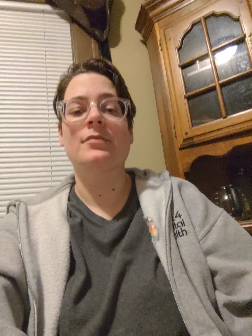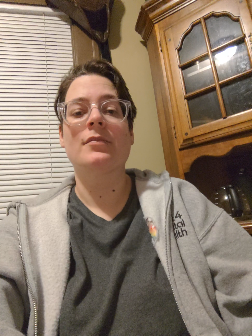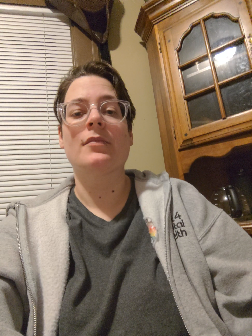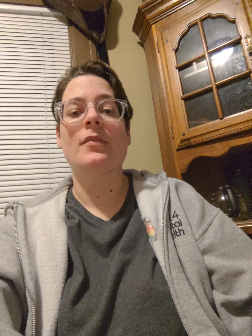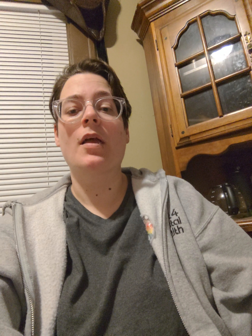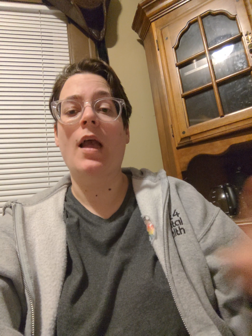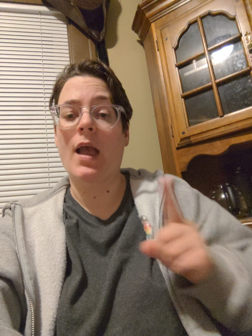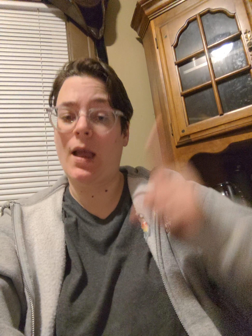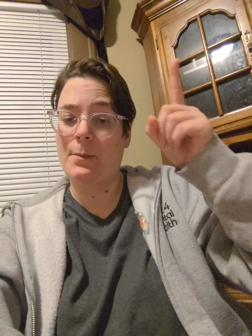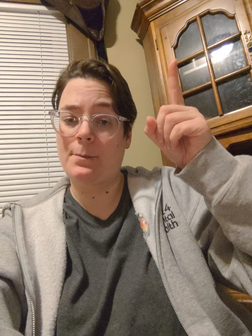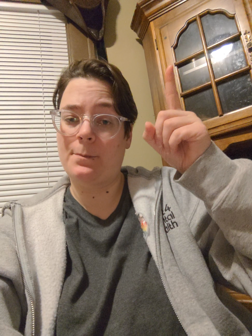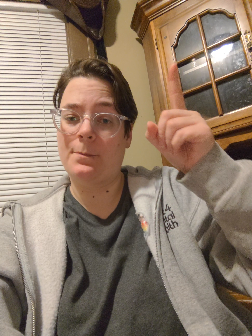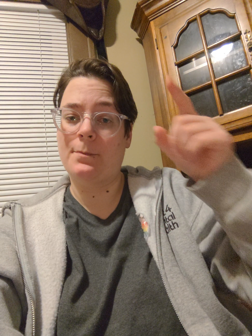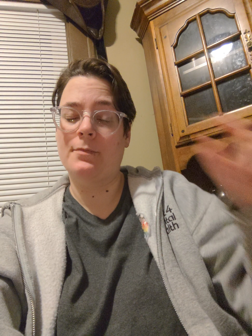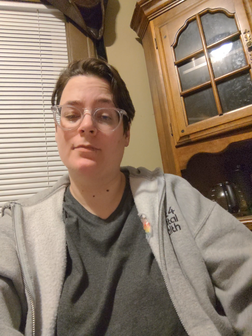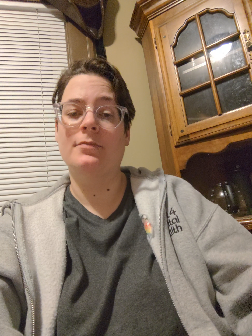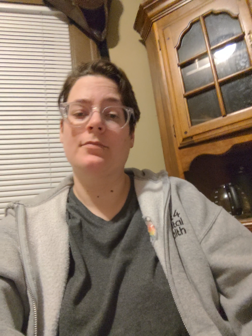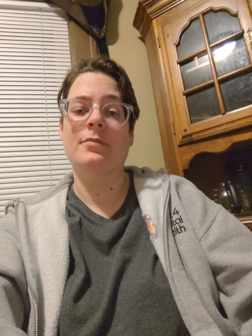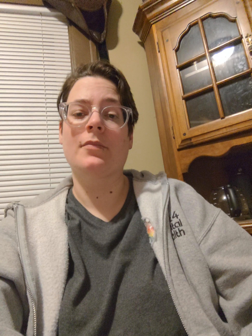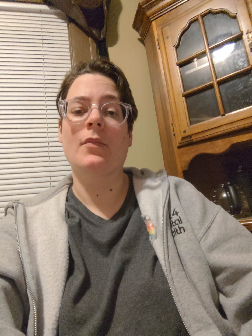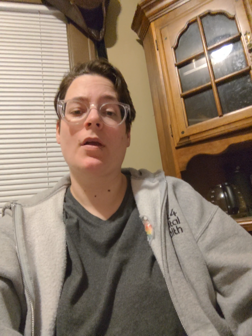up